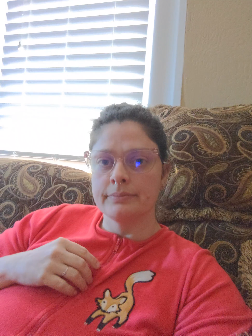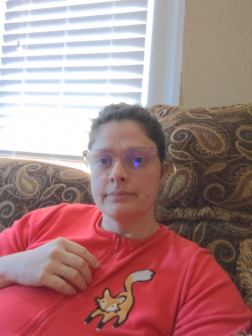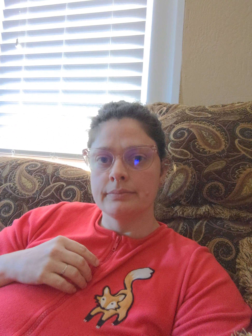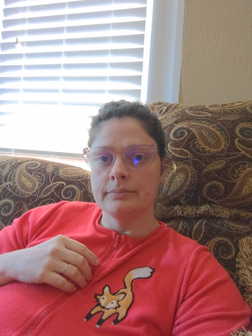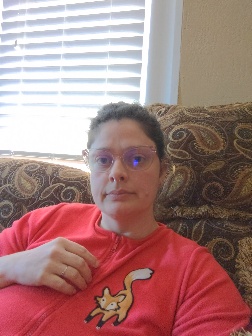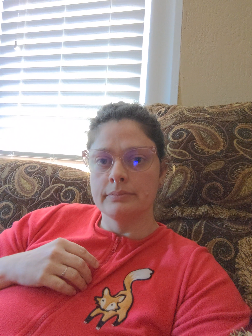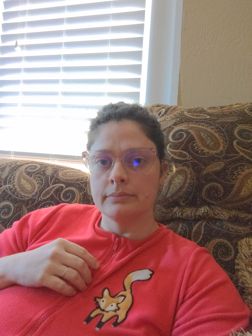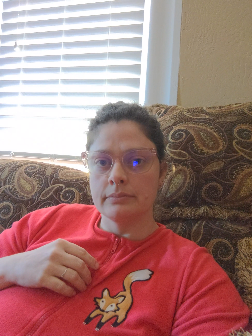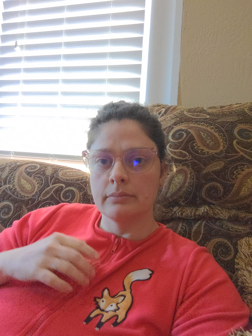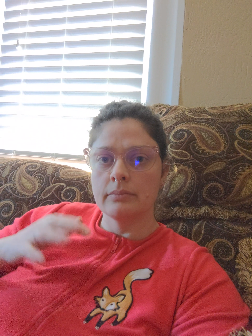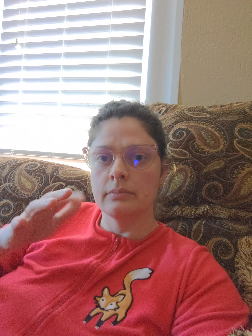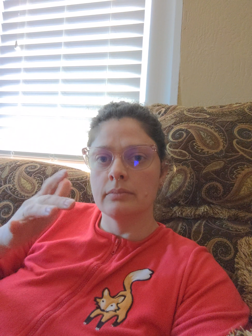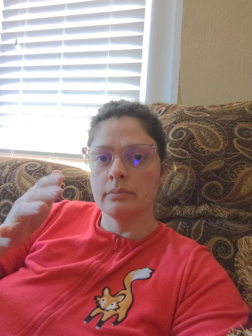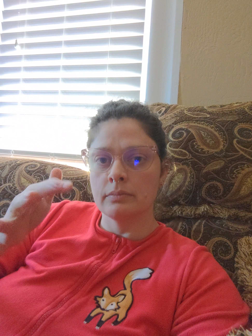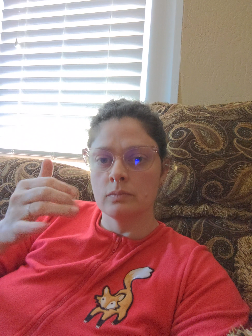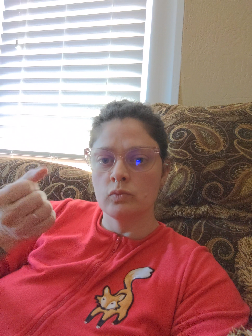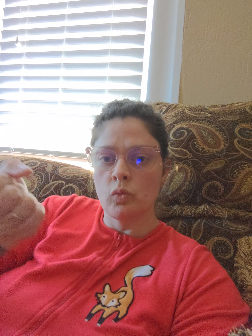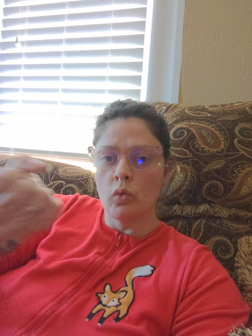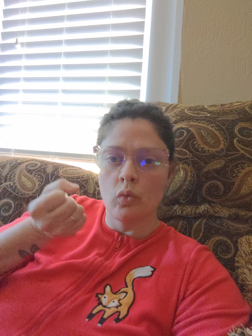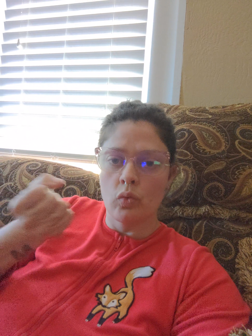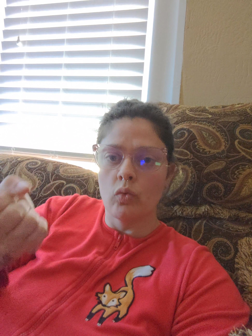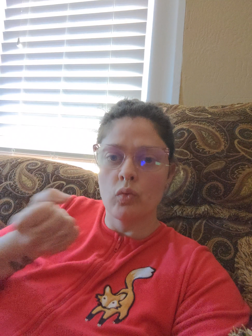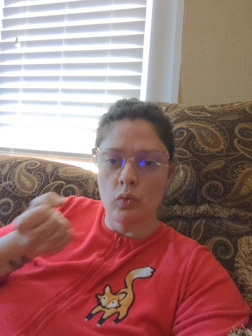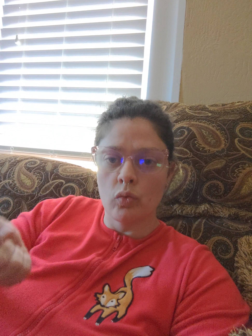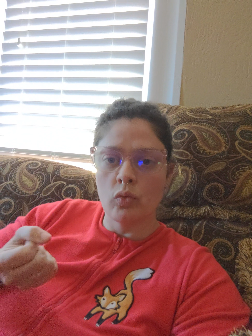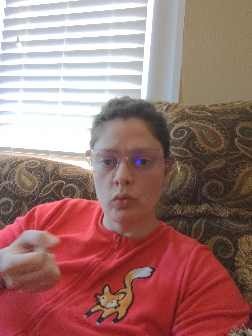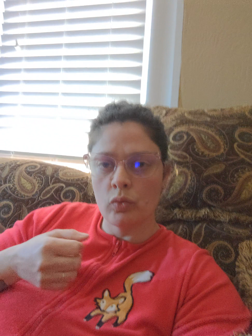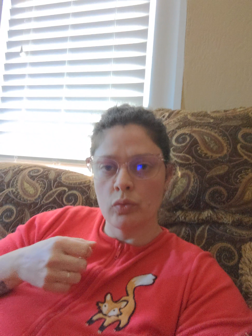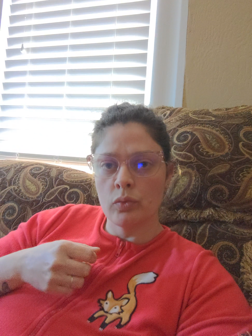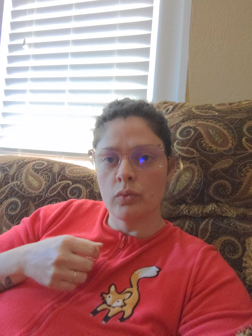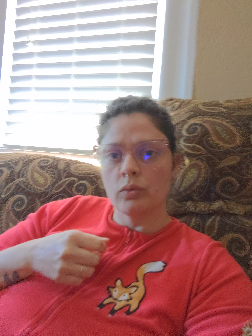drawer